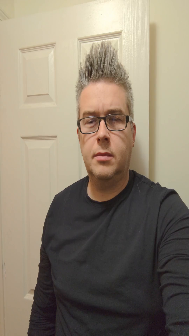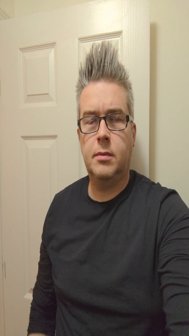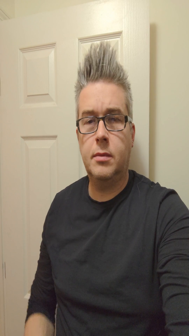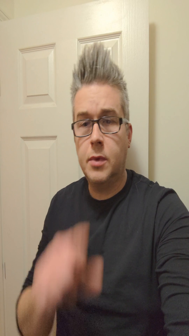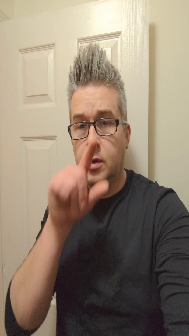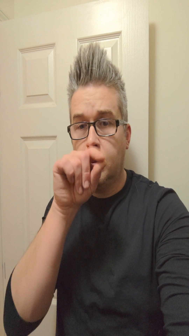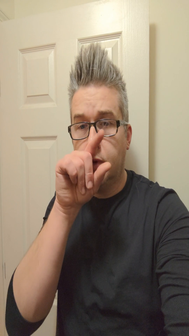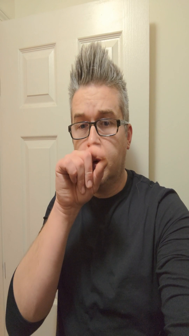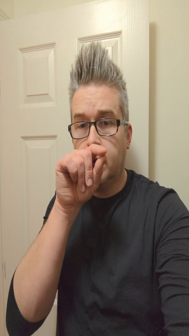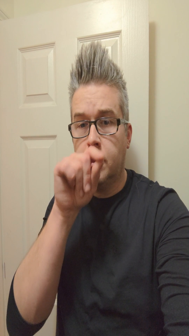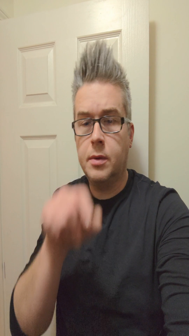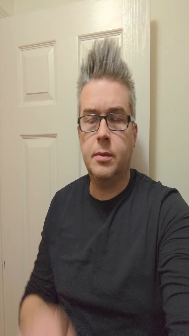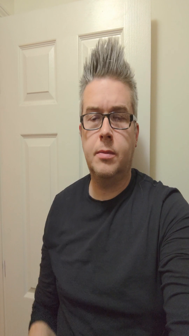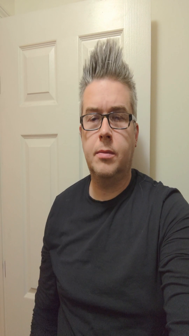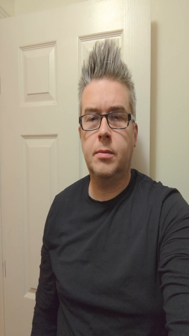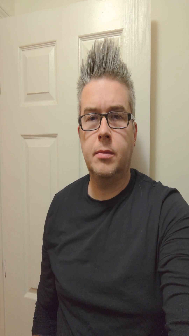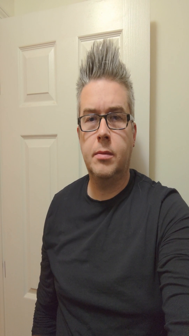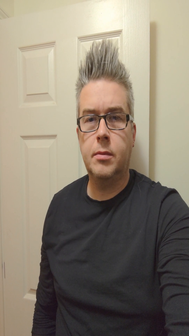bird